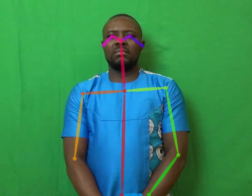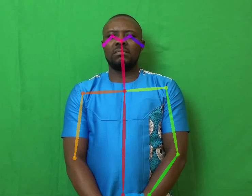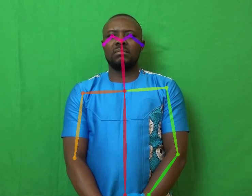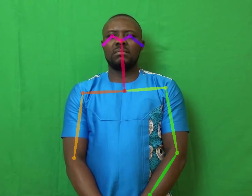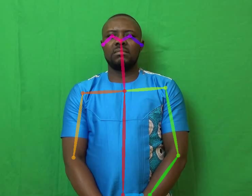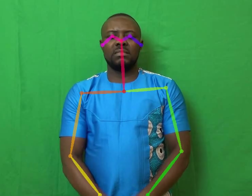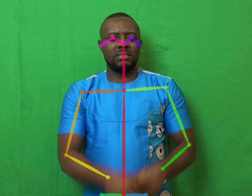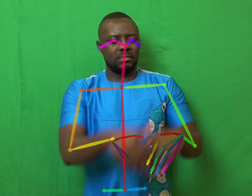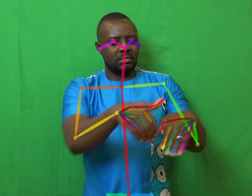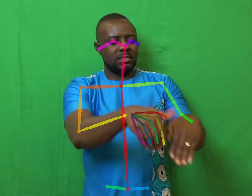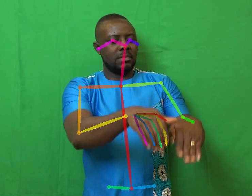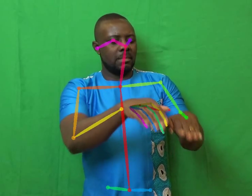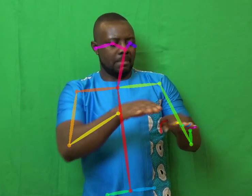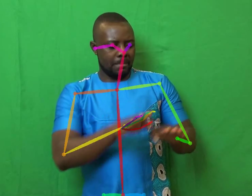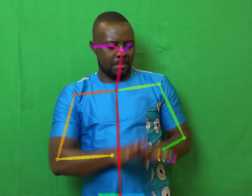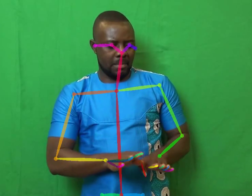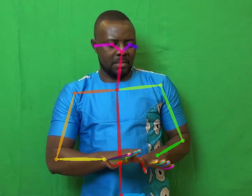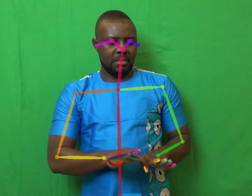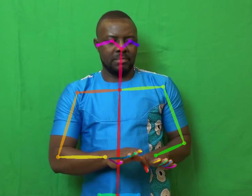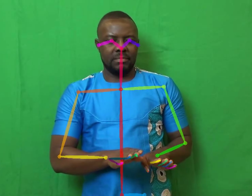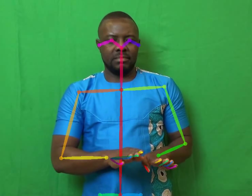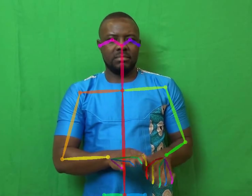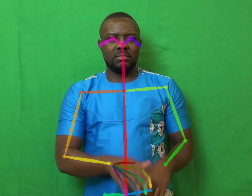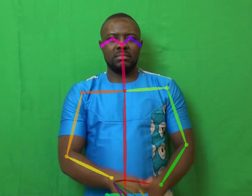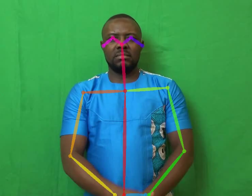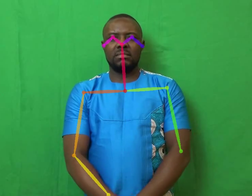buried